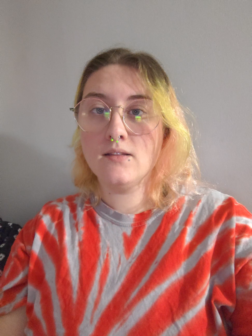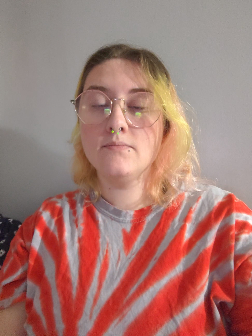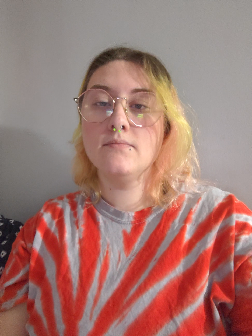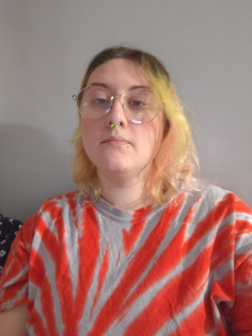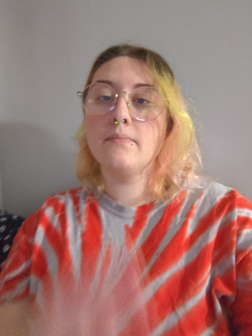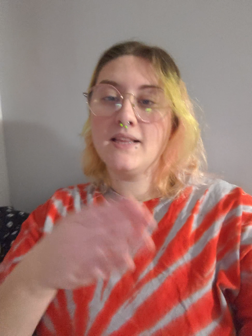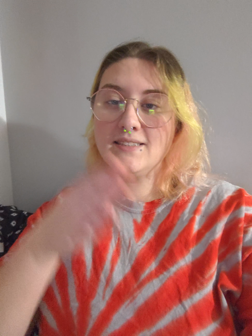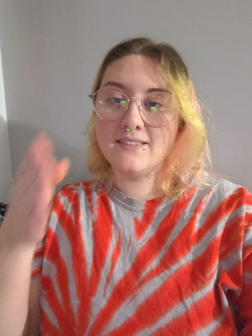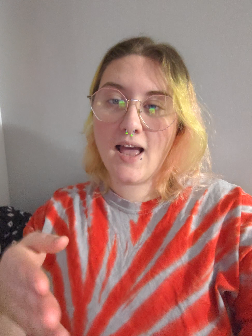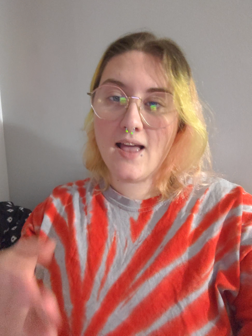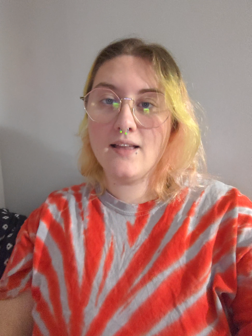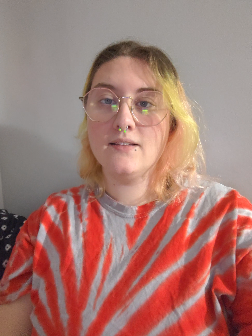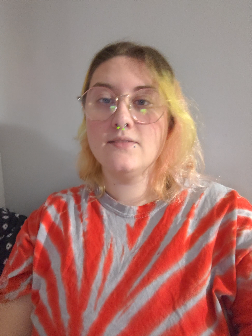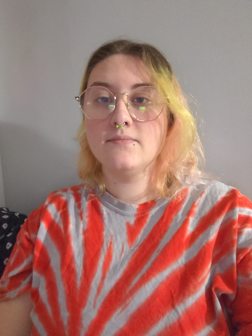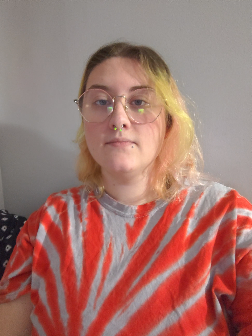beside